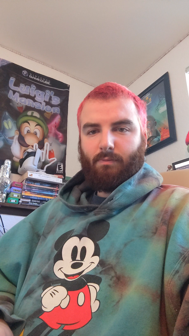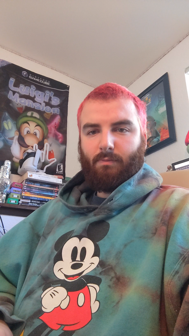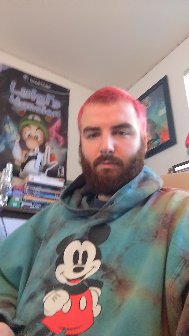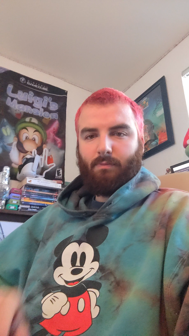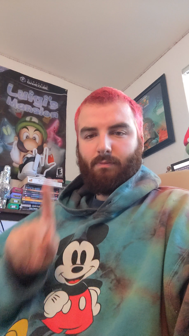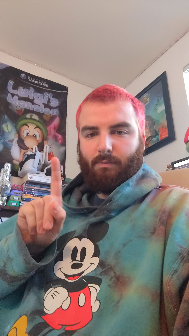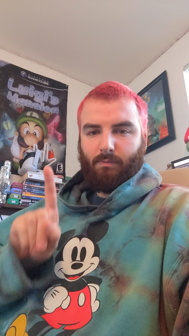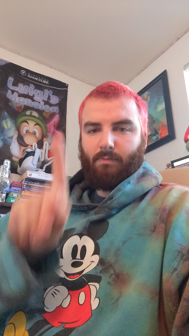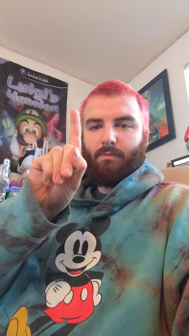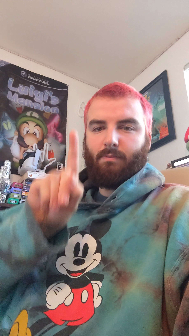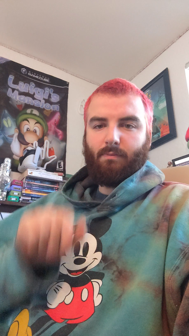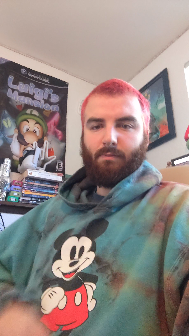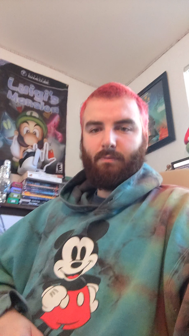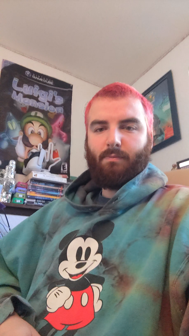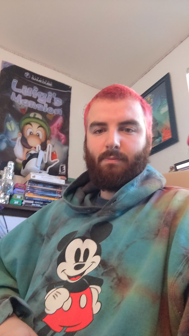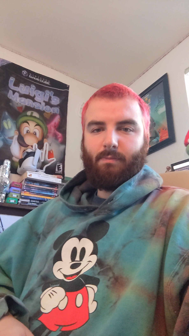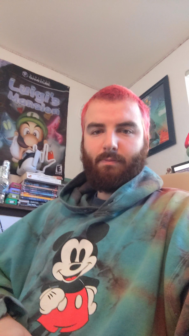bump